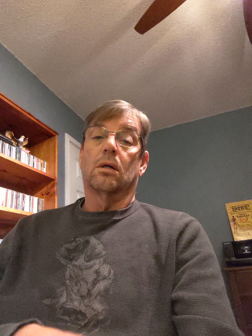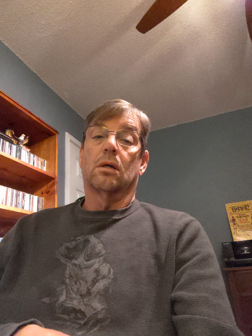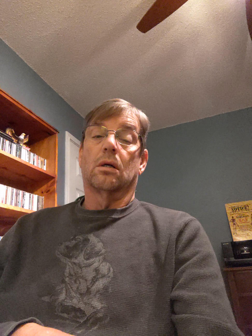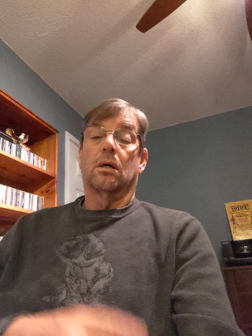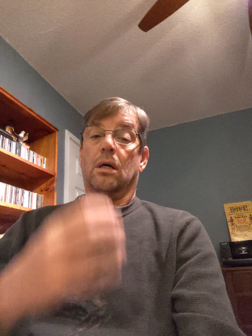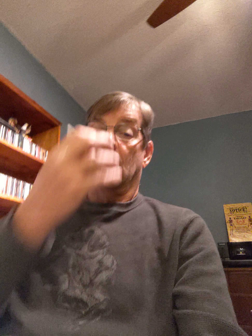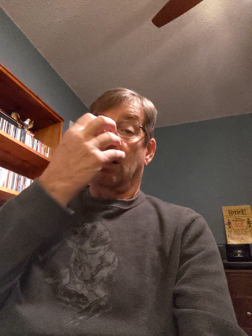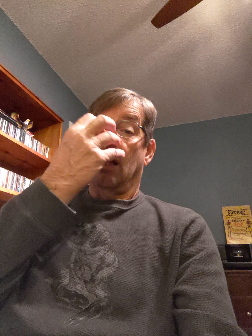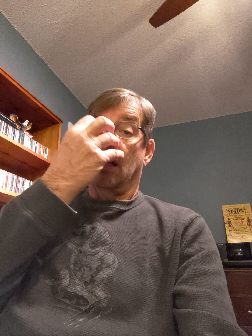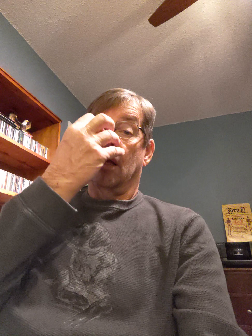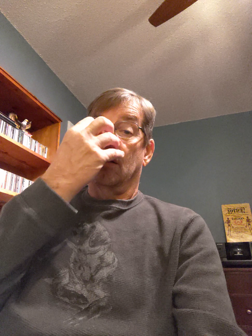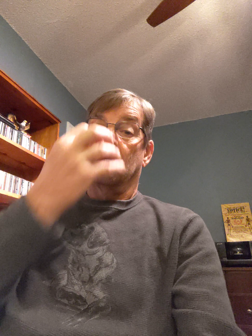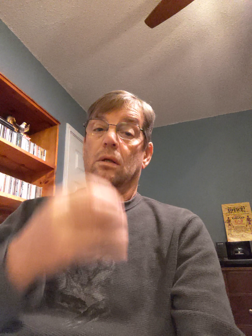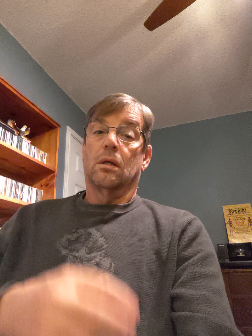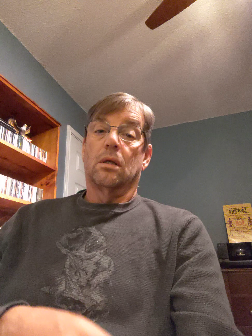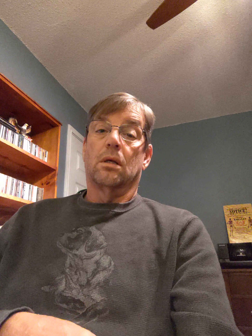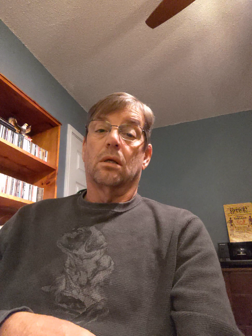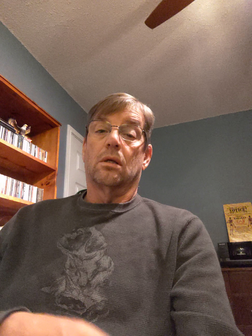clown